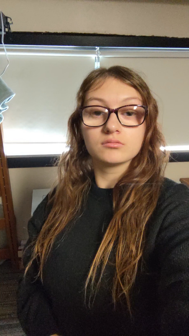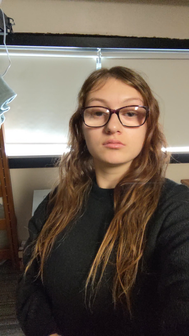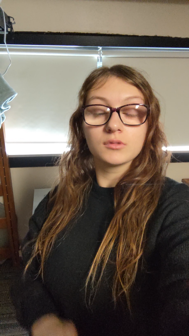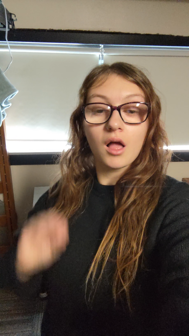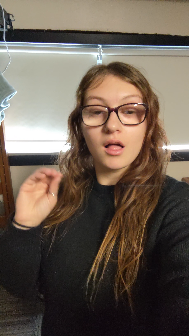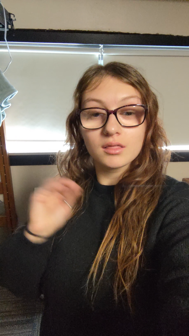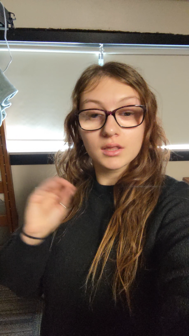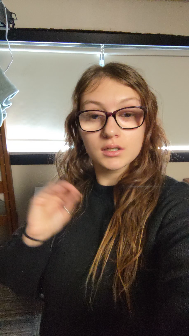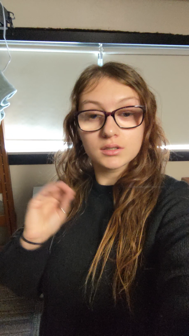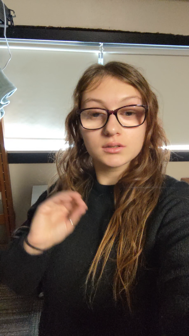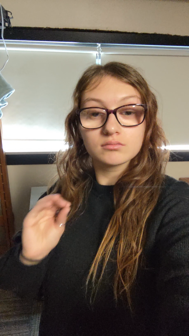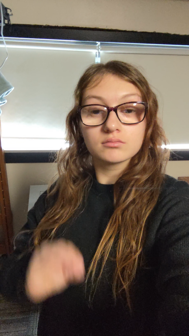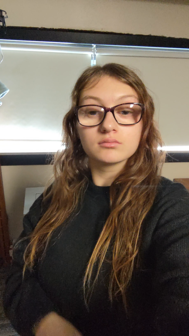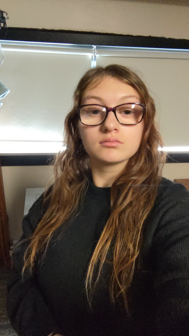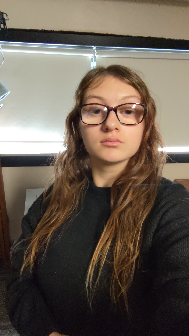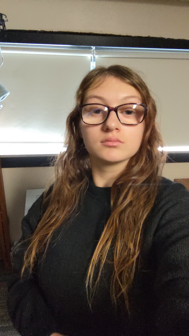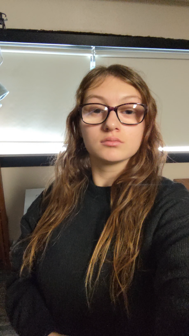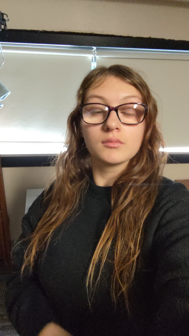none